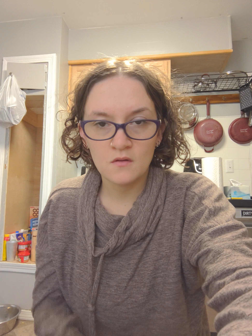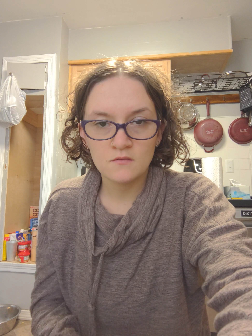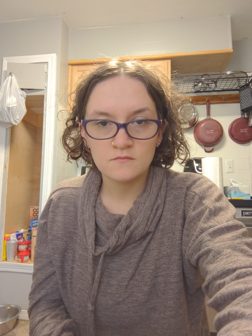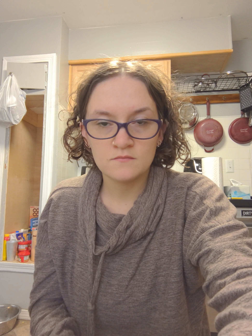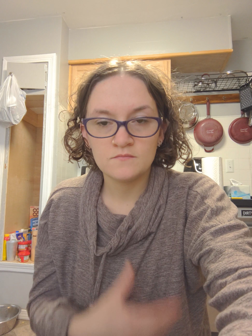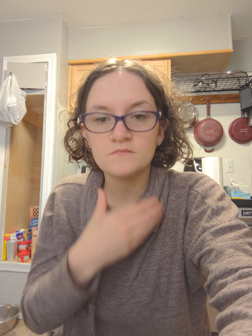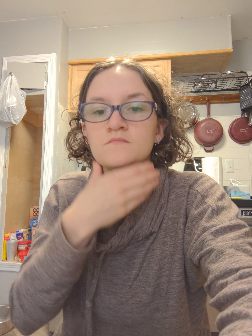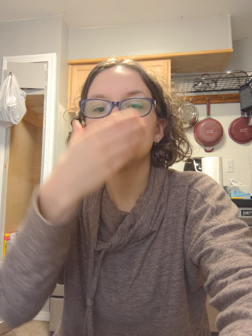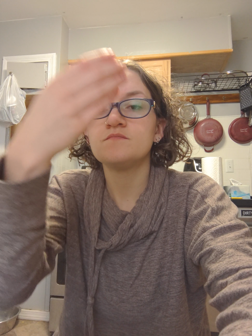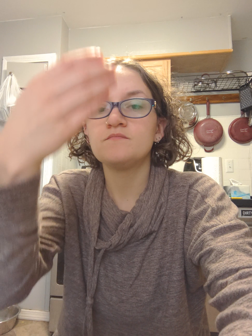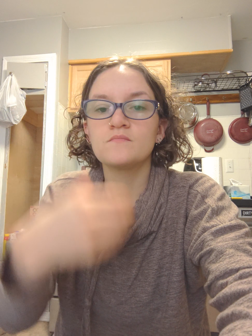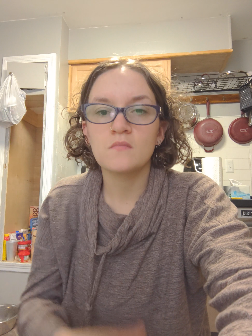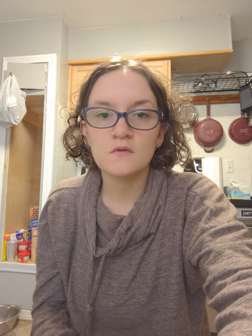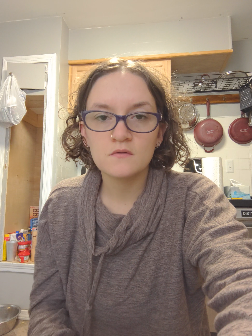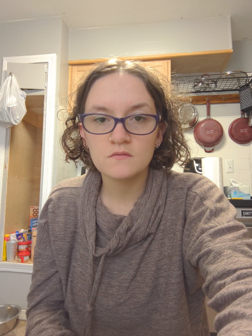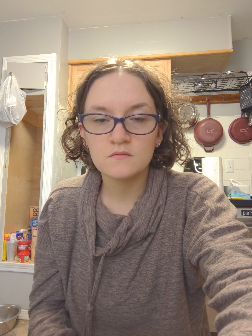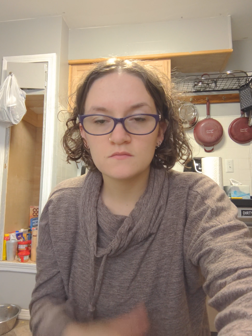giraffe